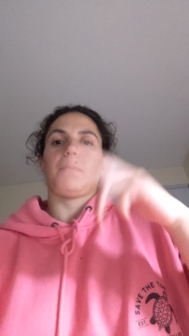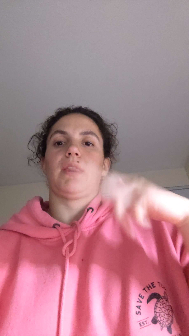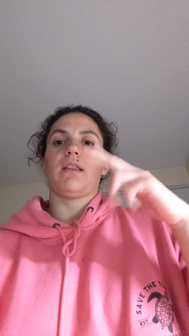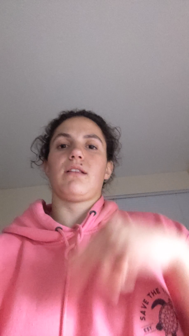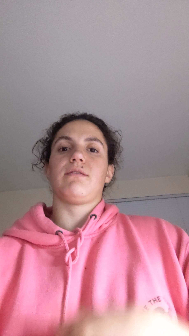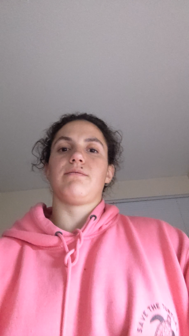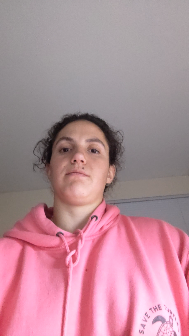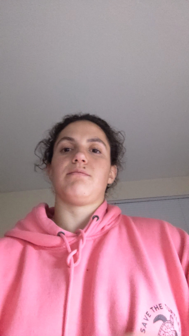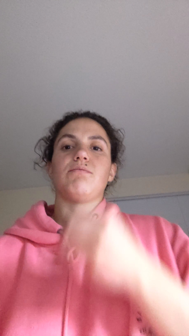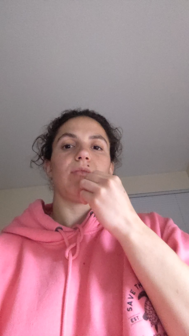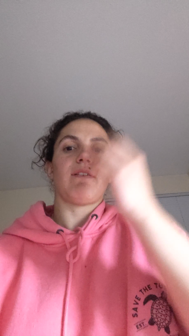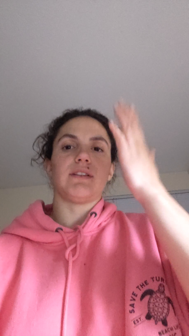breakfast